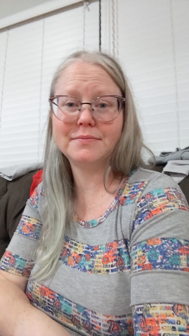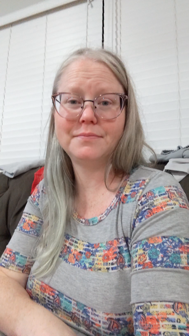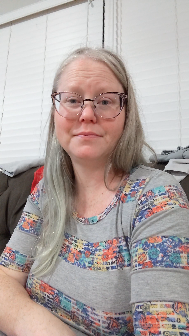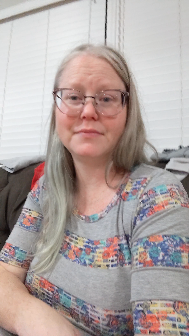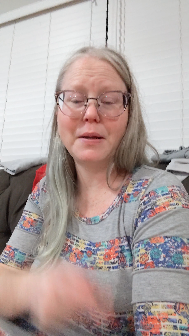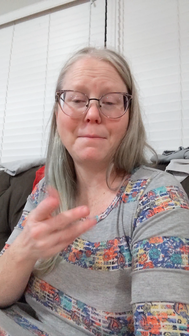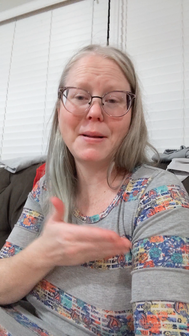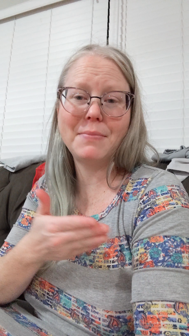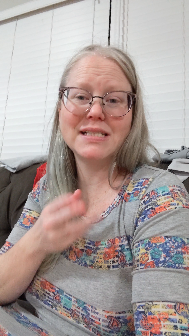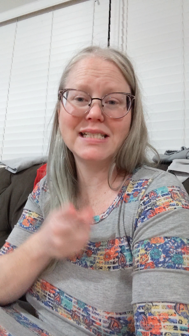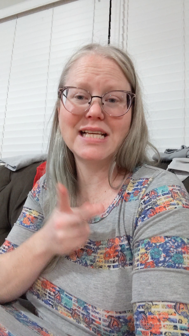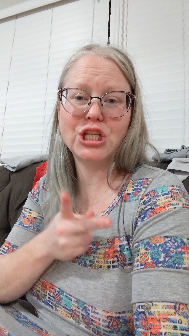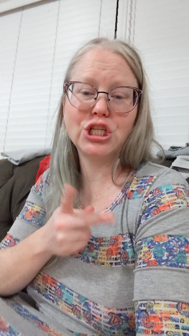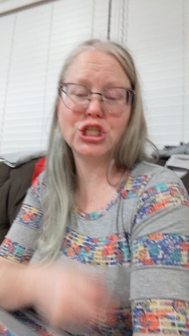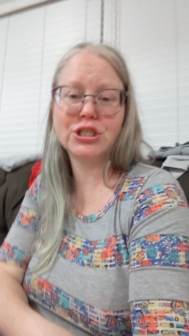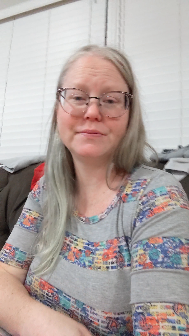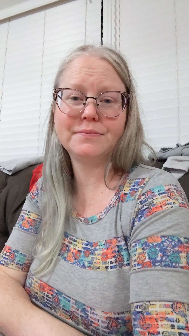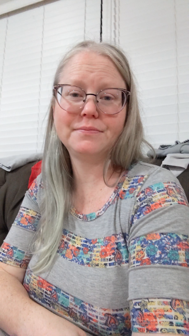babysitter